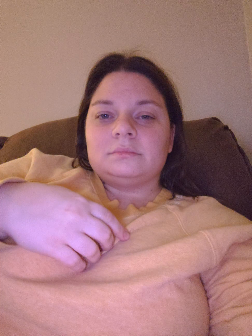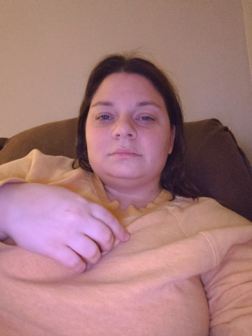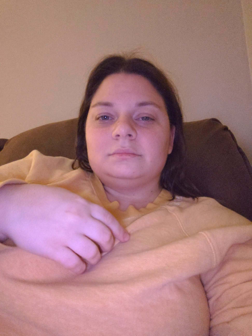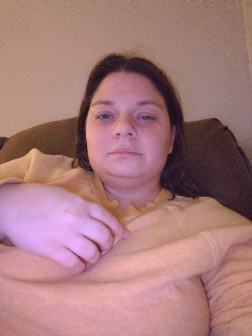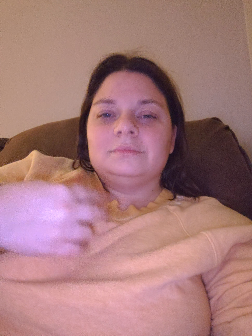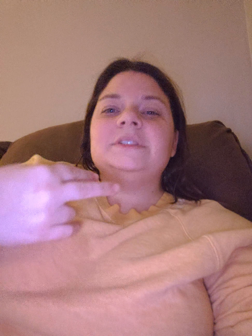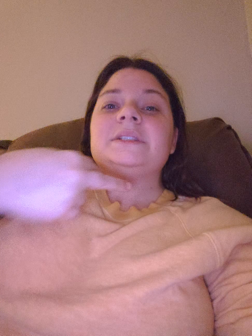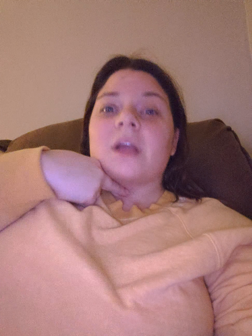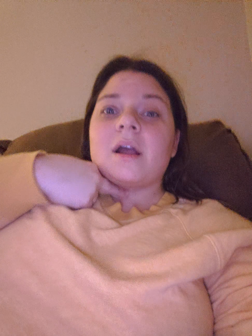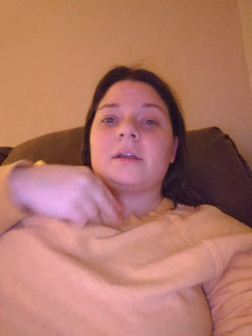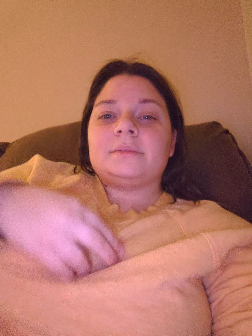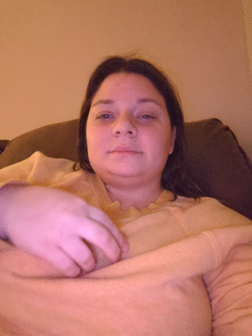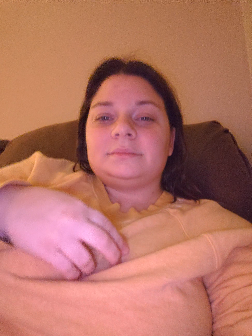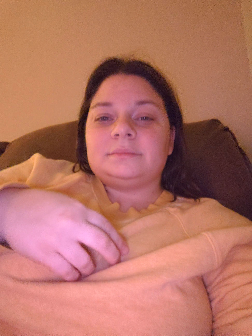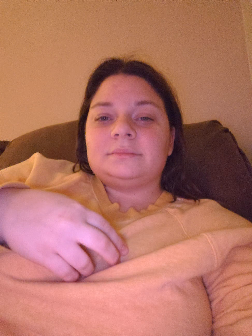stuck